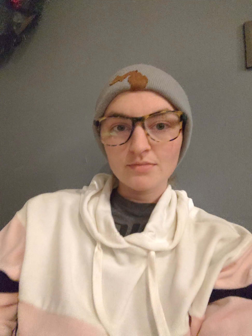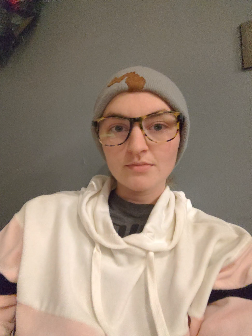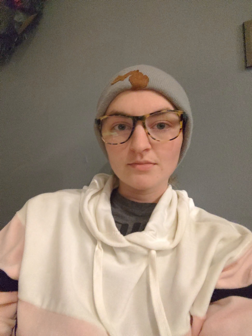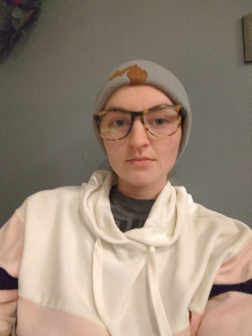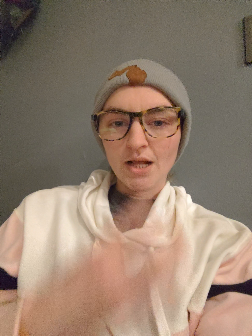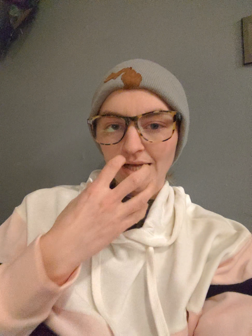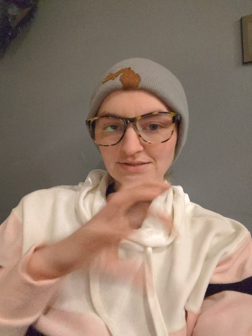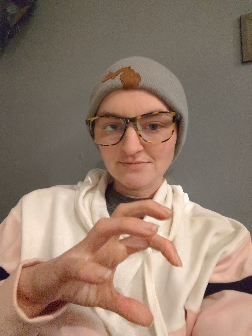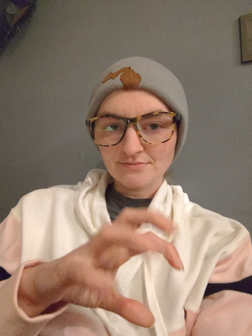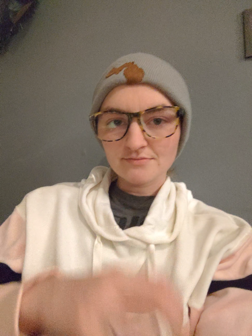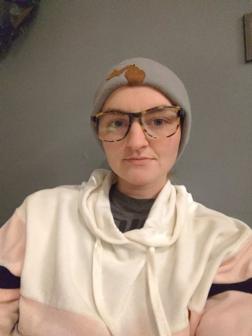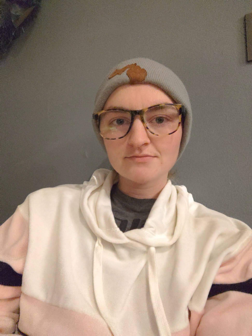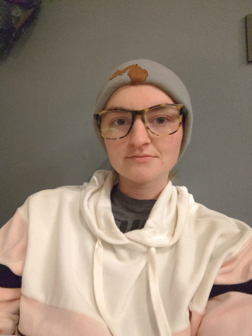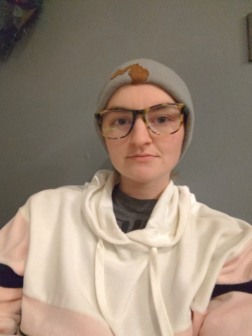hot